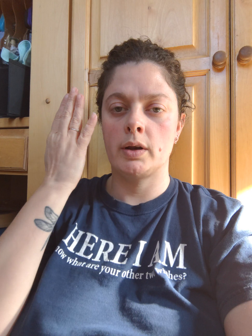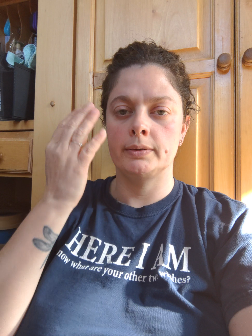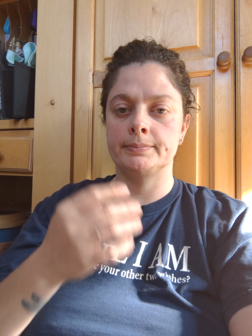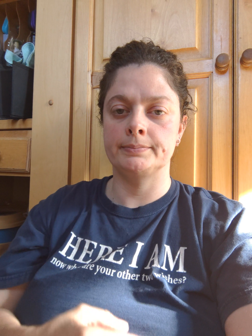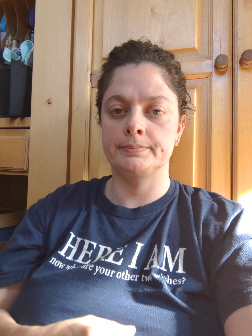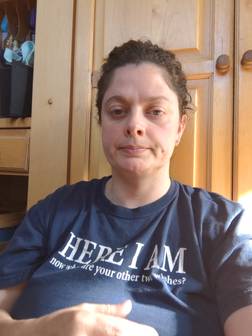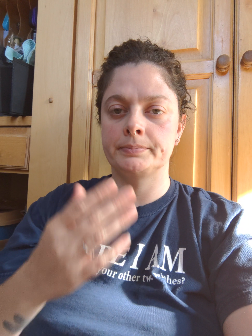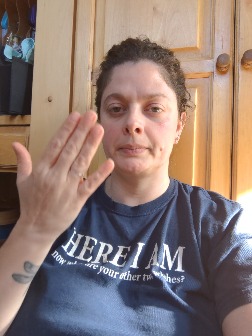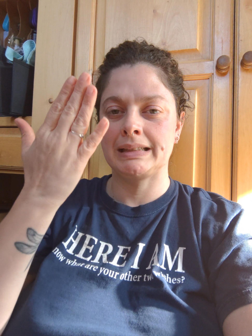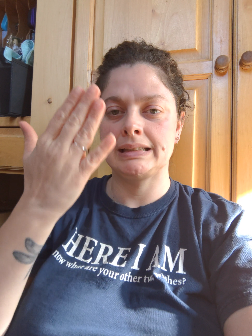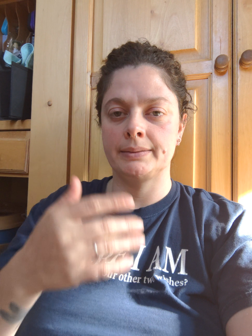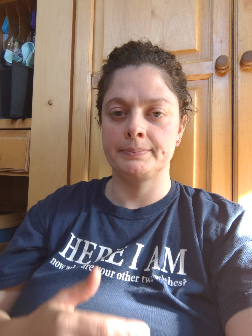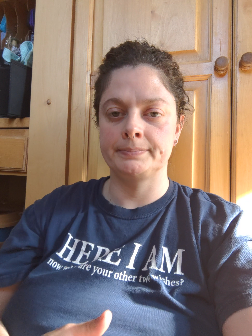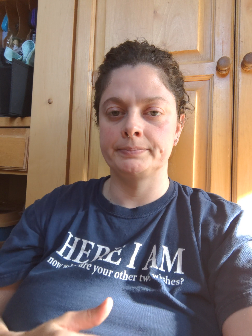mitten